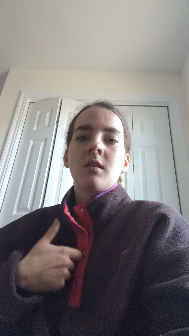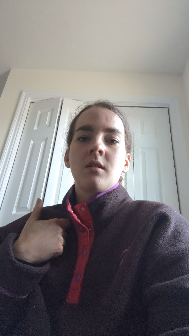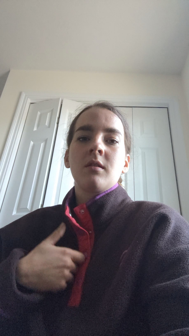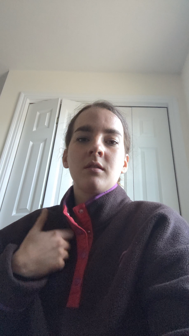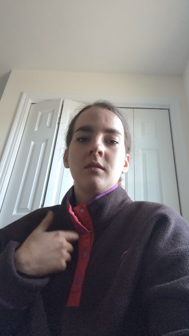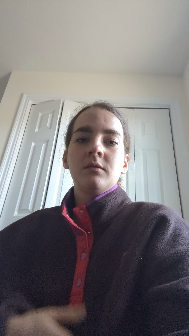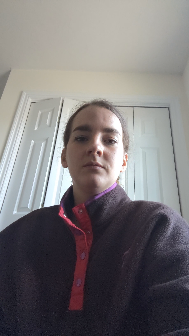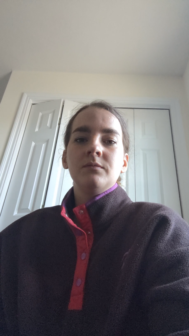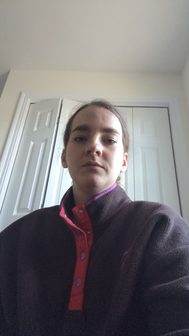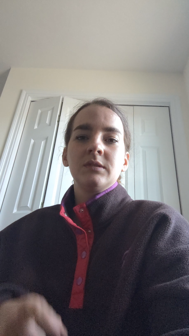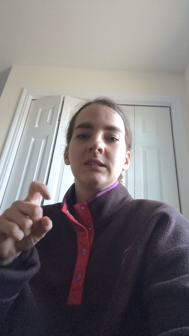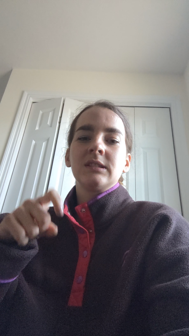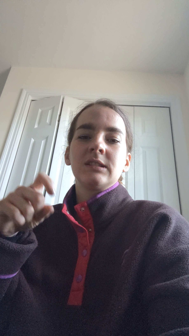need